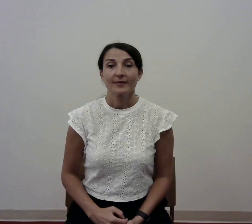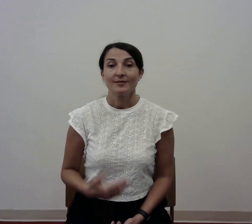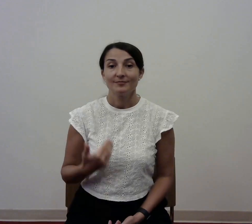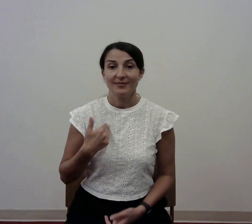mən